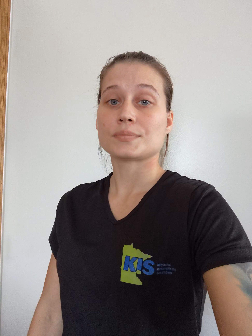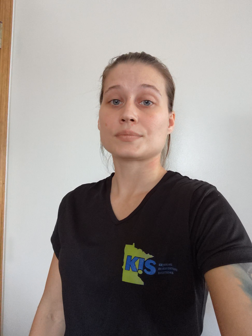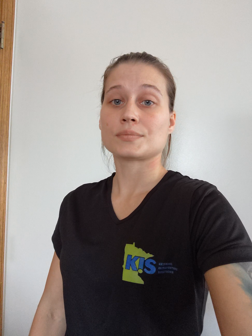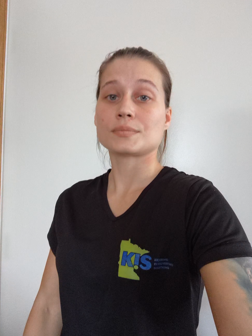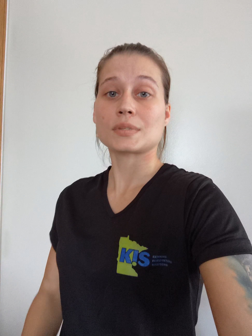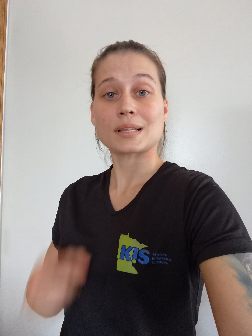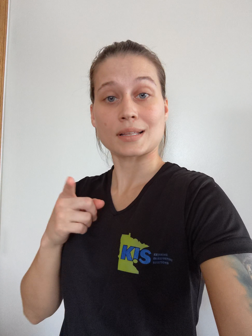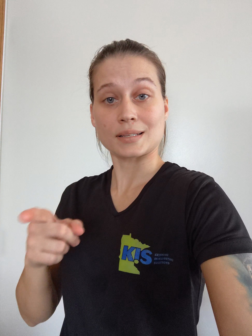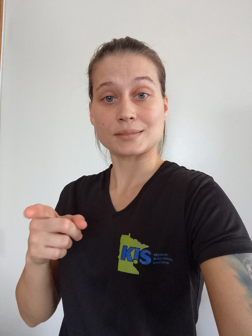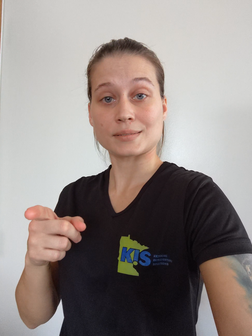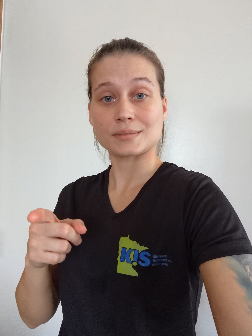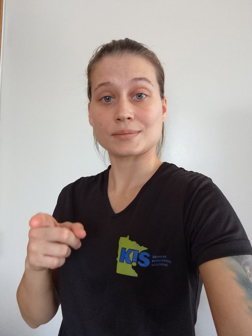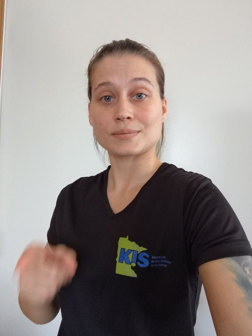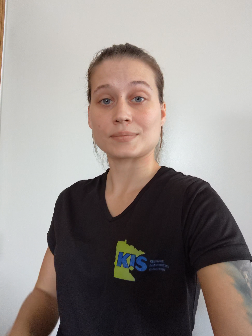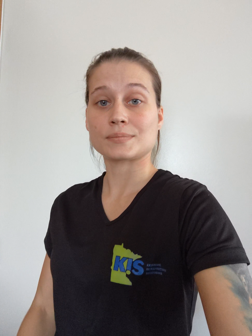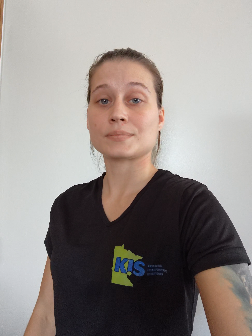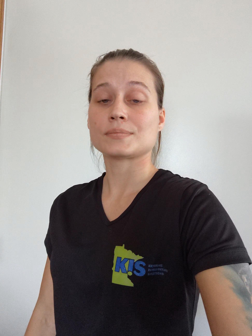he/she/it